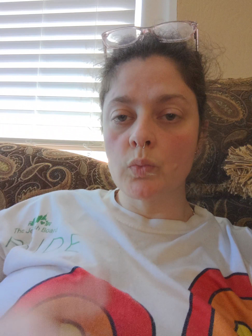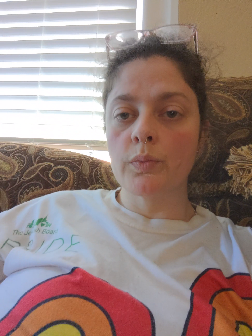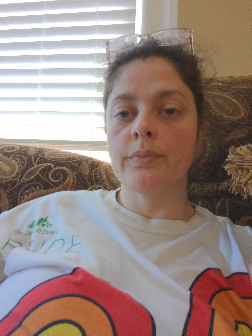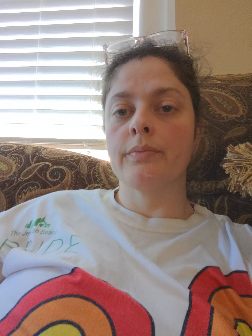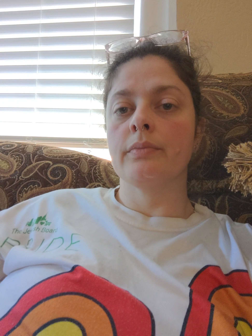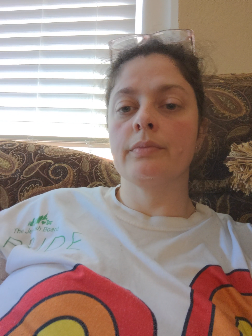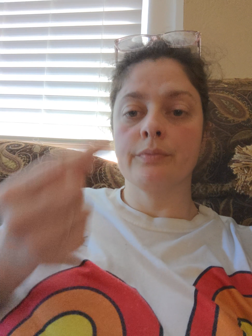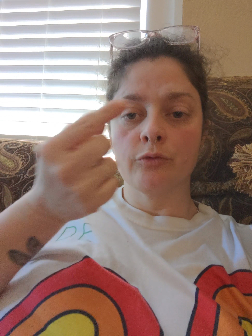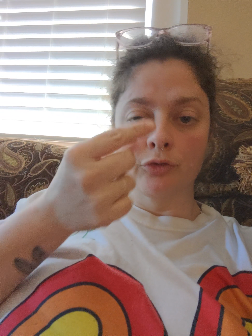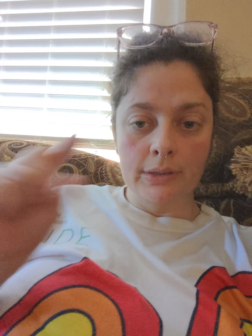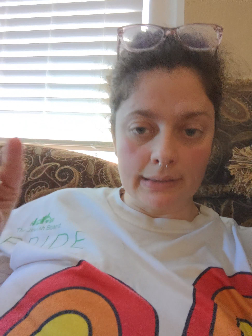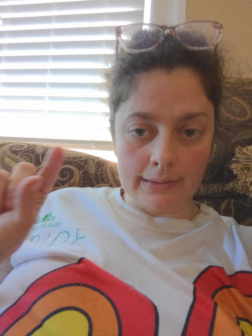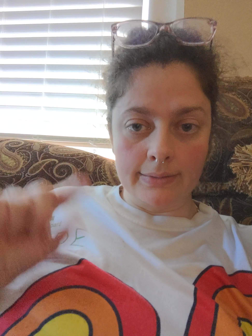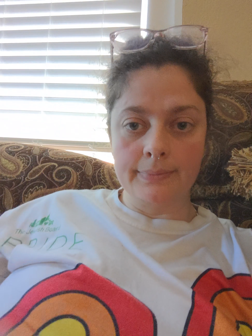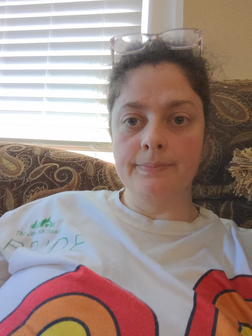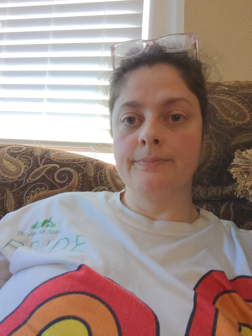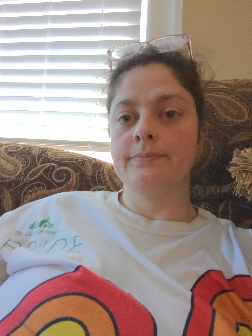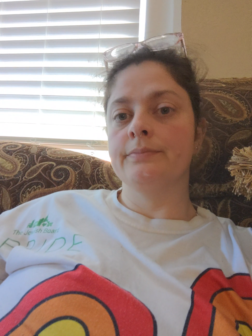green